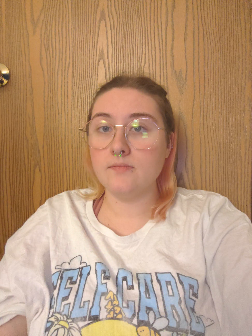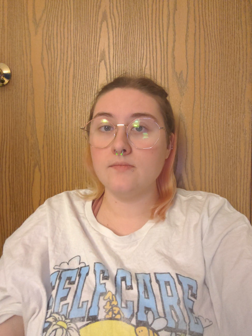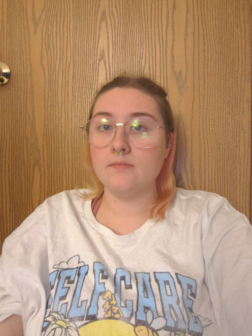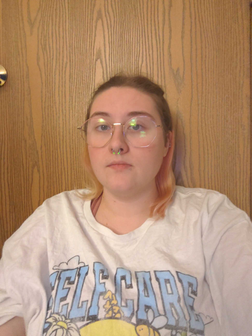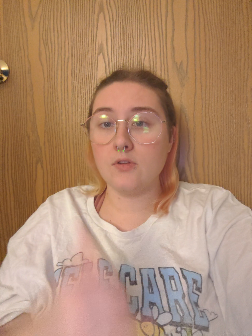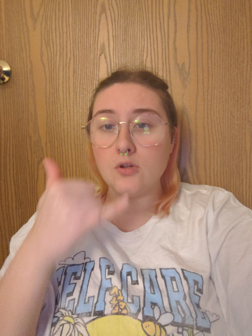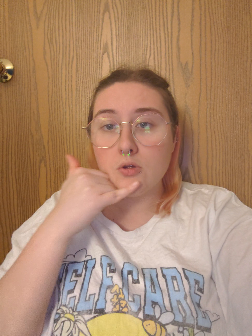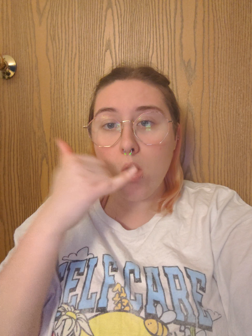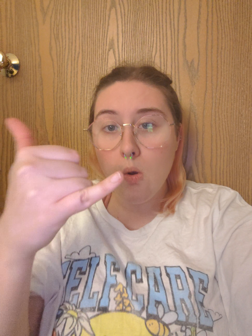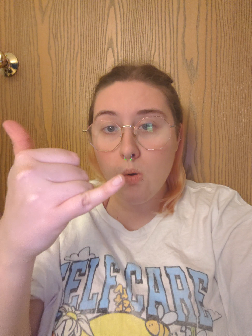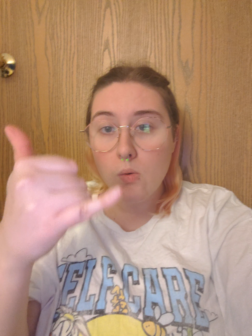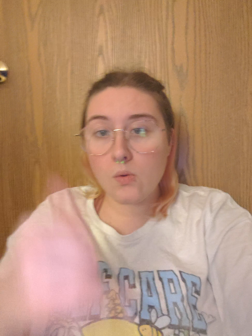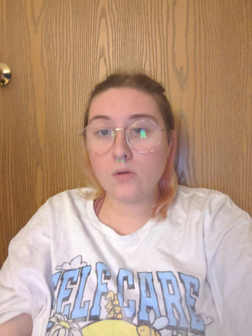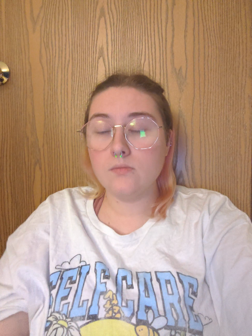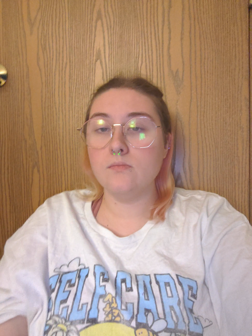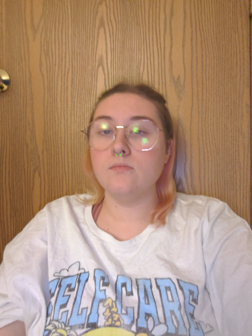call on the phone